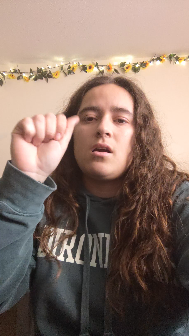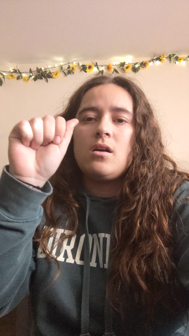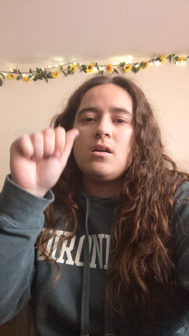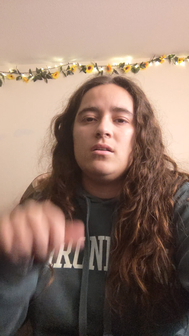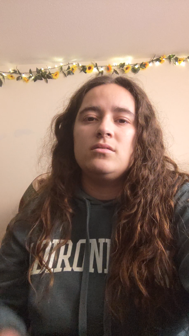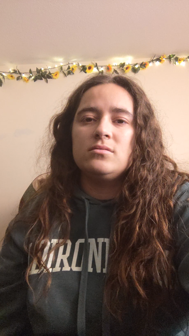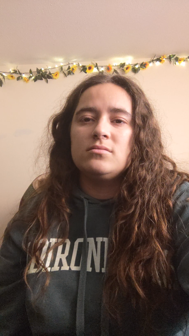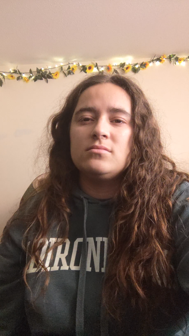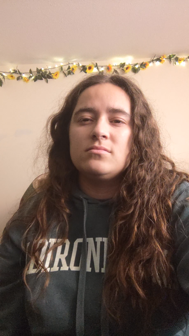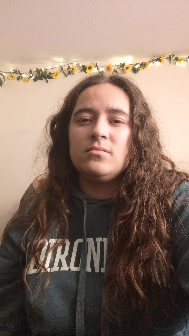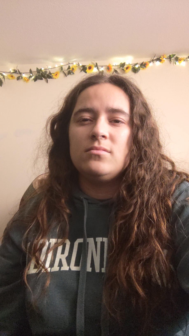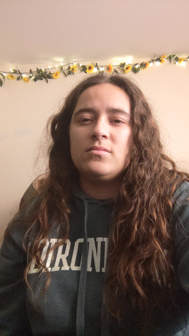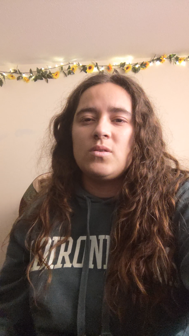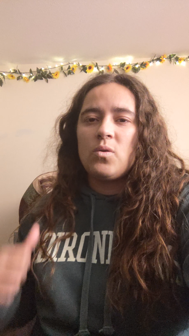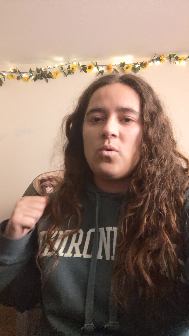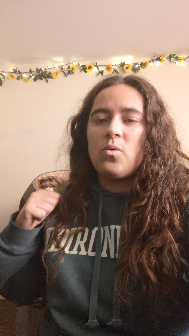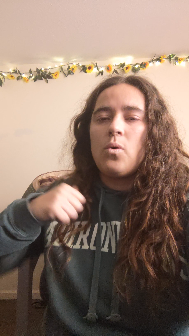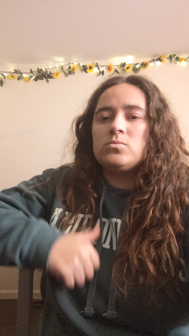coats